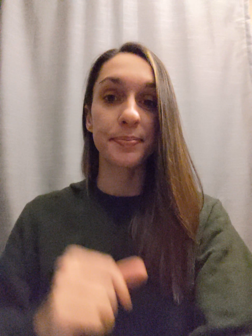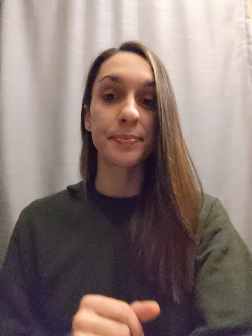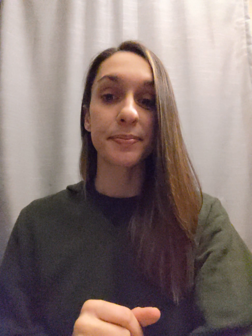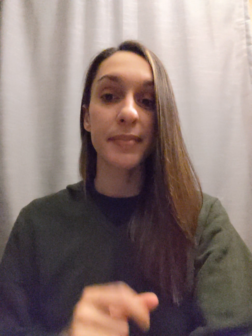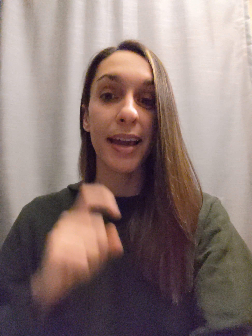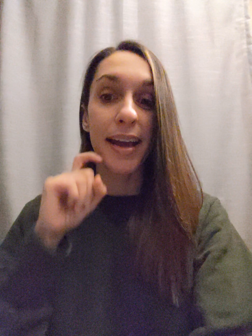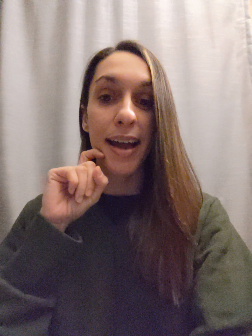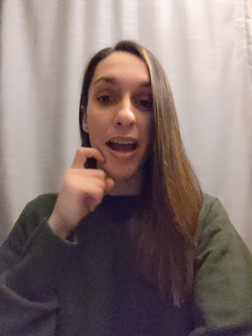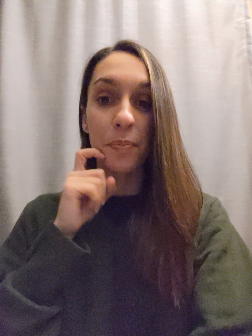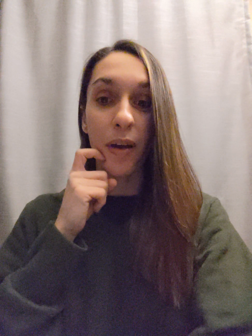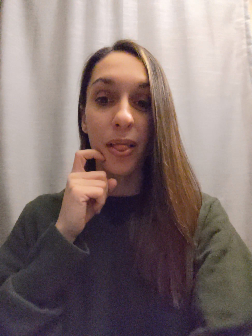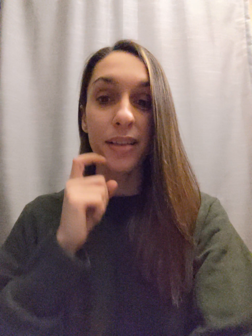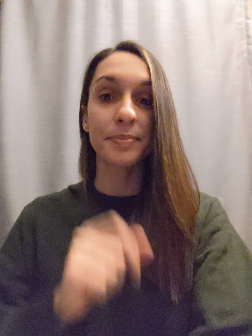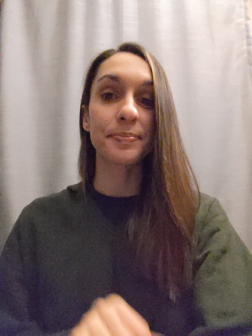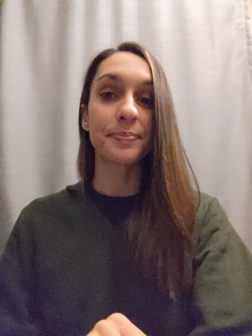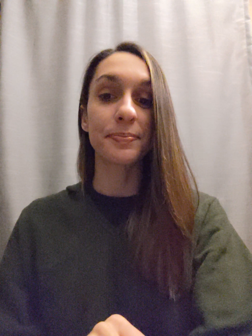apple